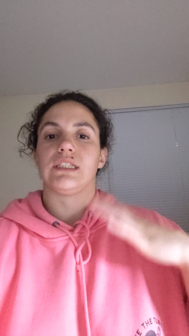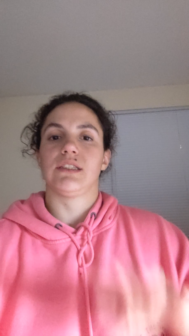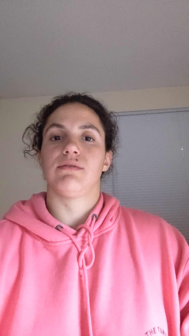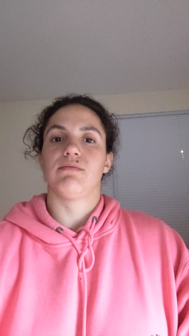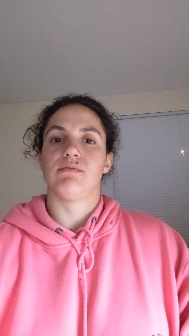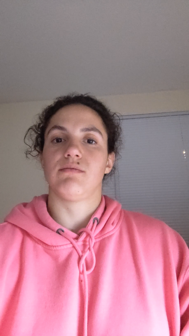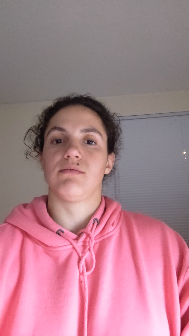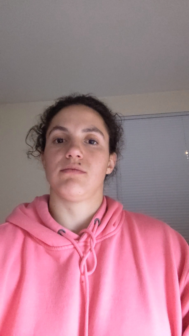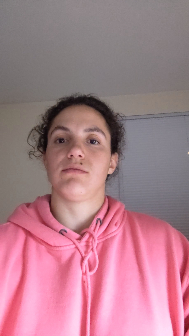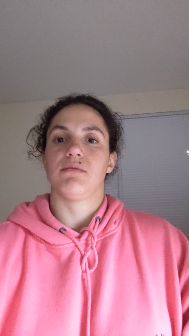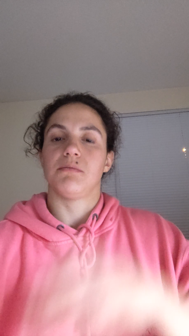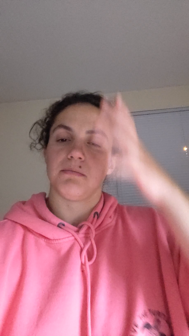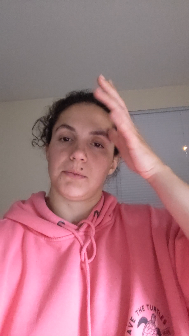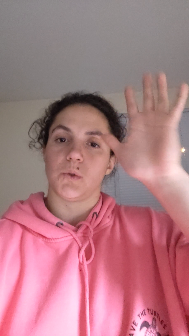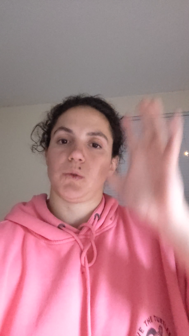moose